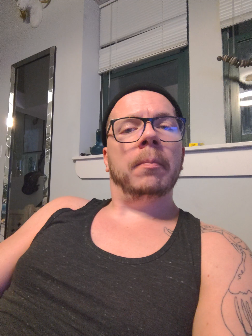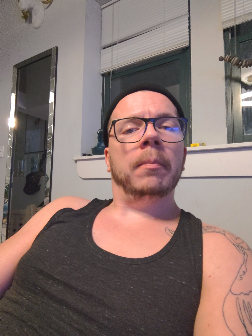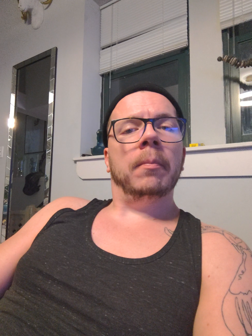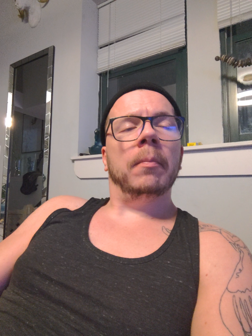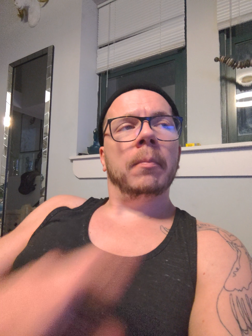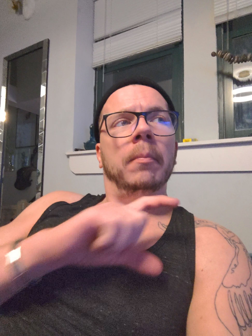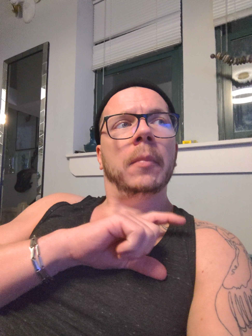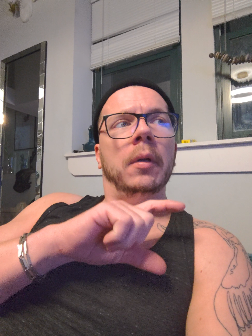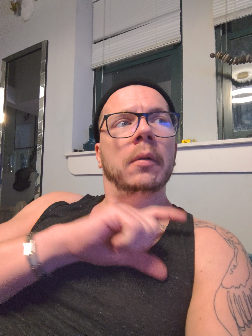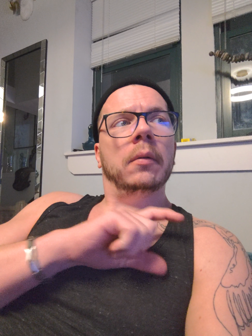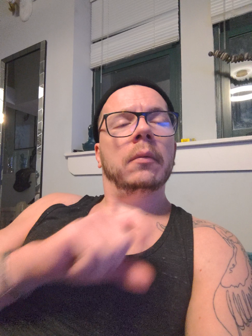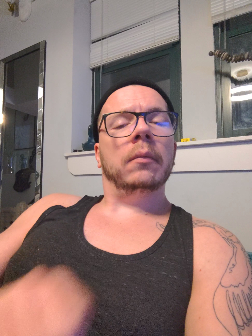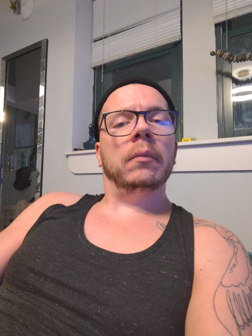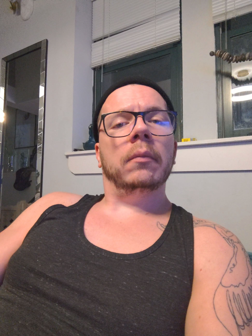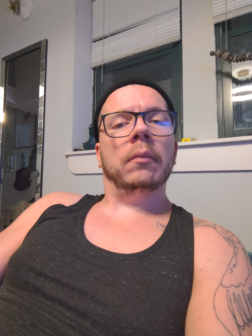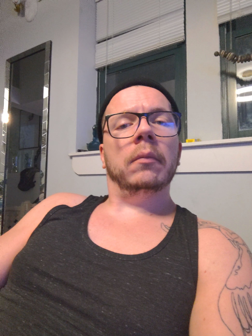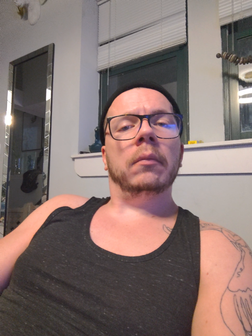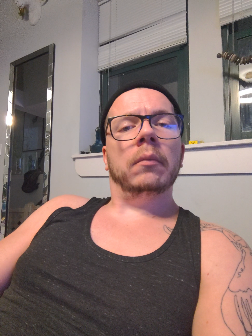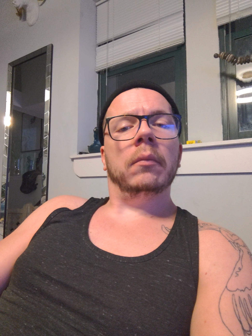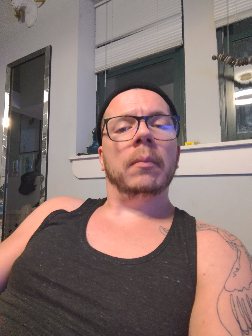police